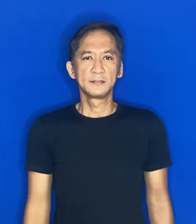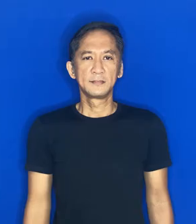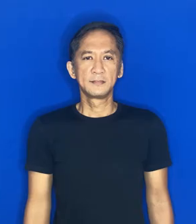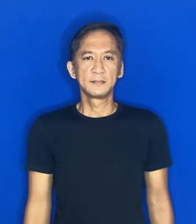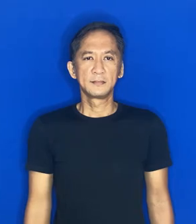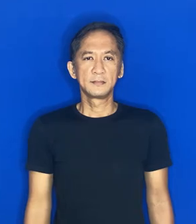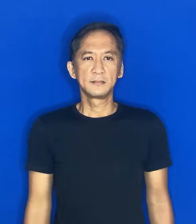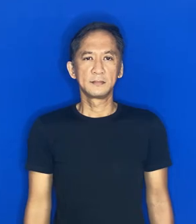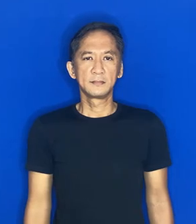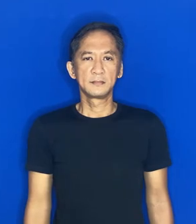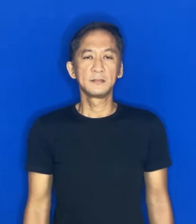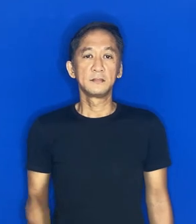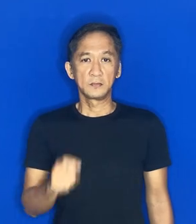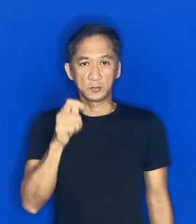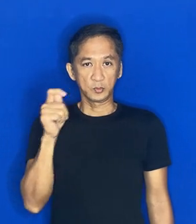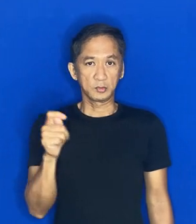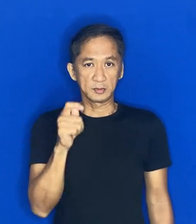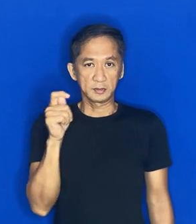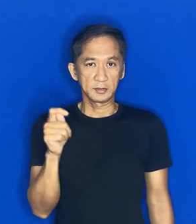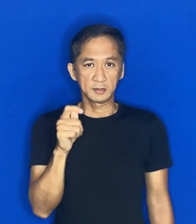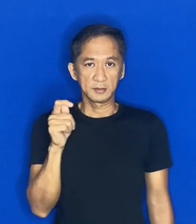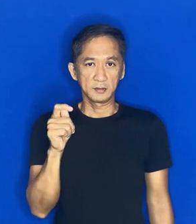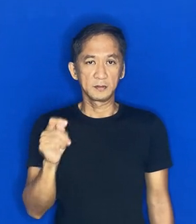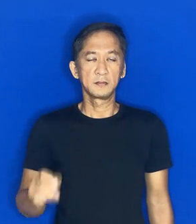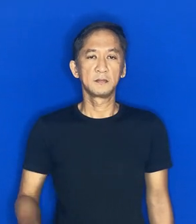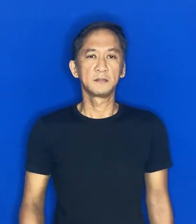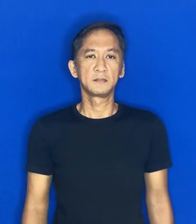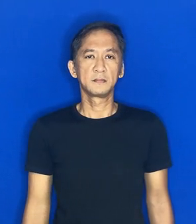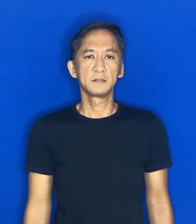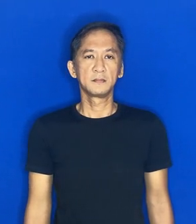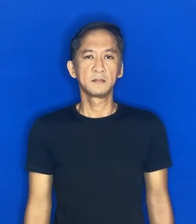tuesday